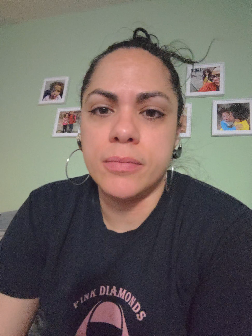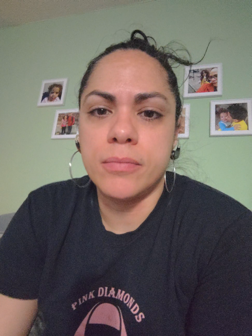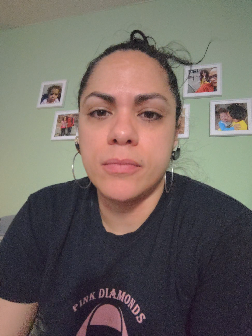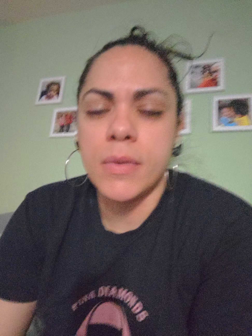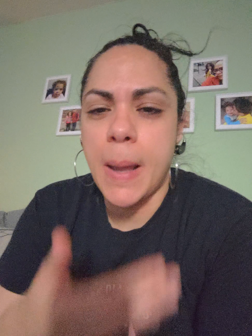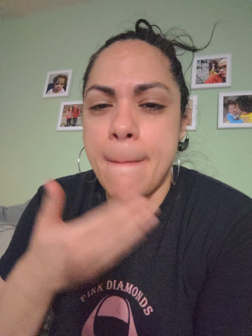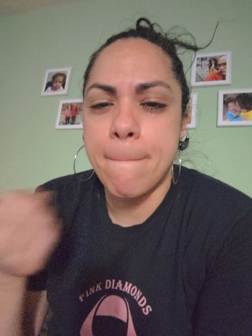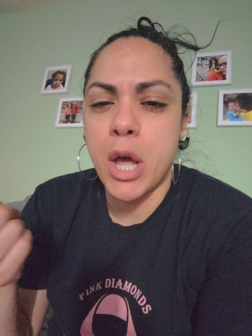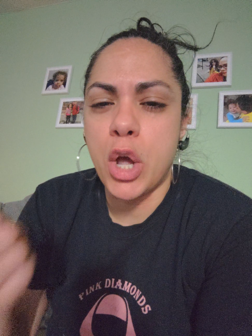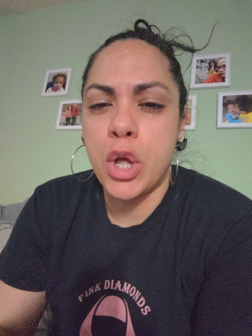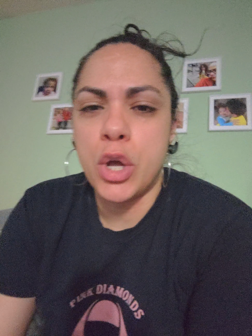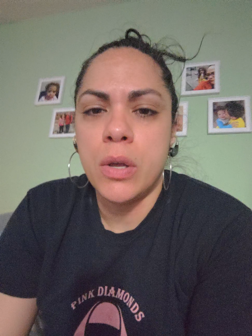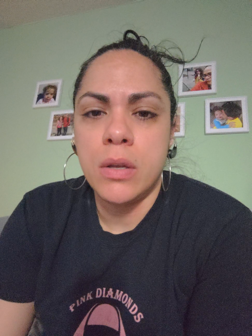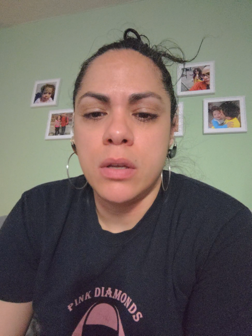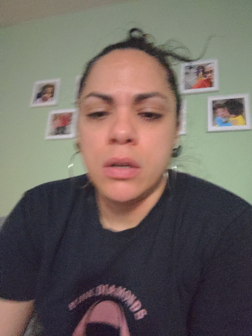better